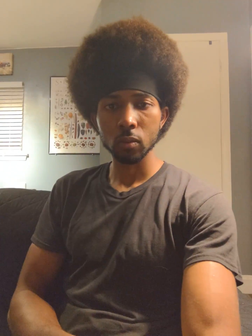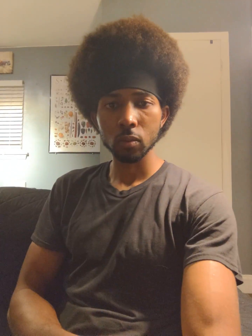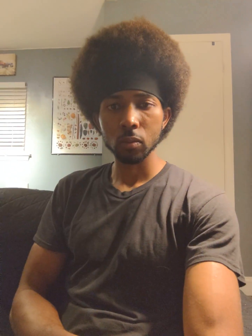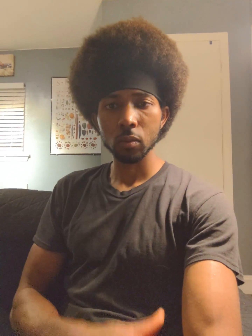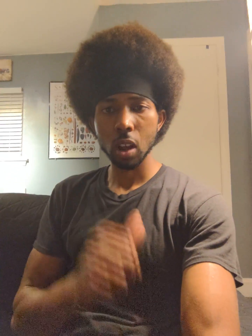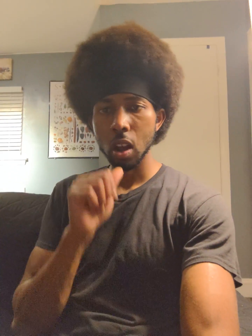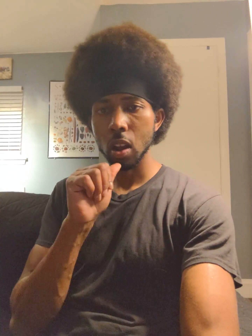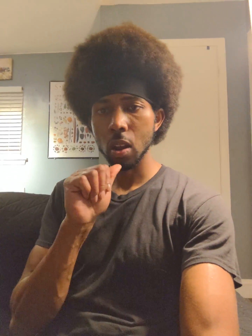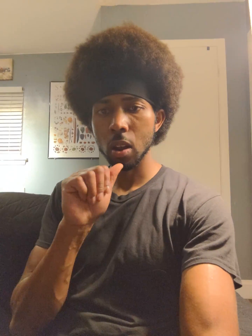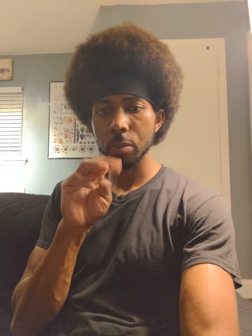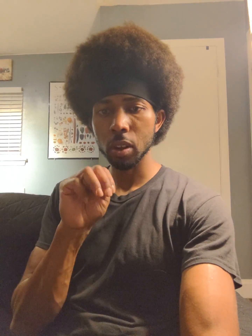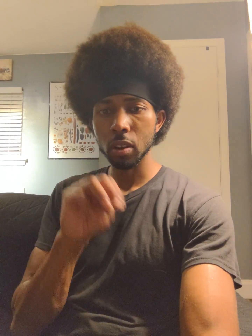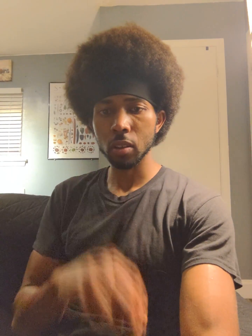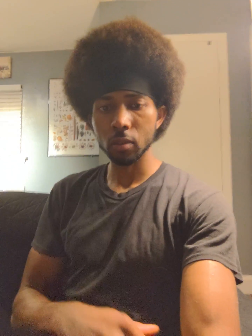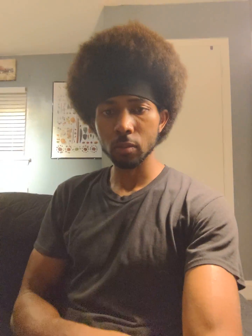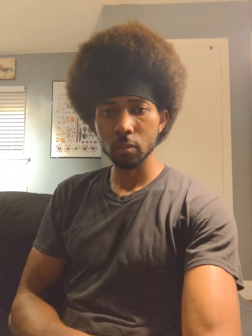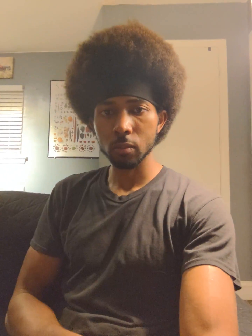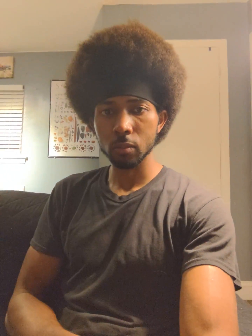am